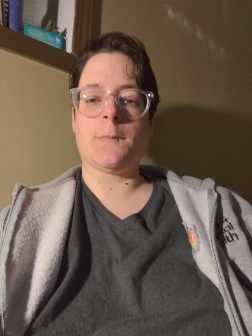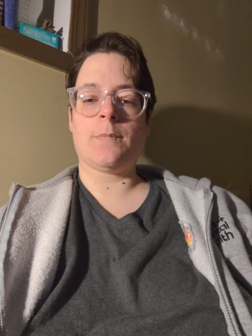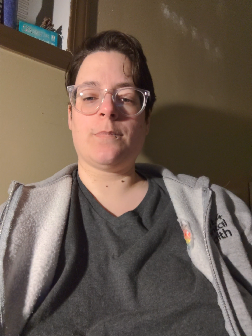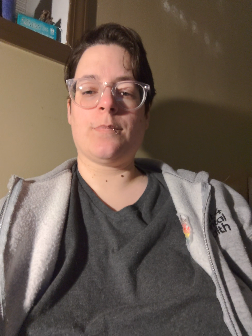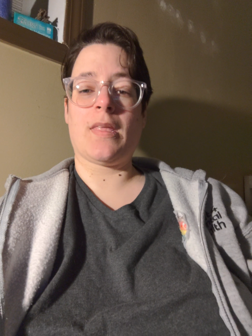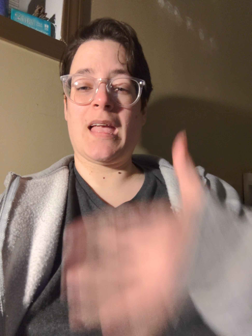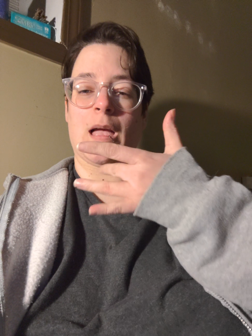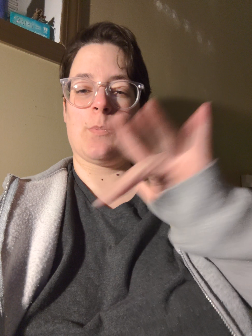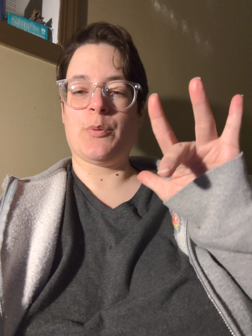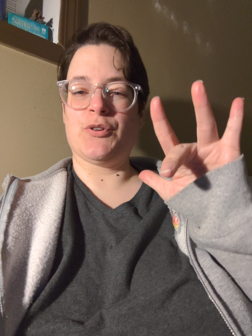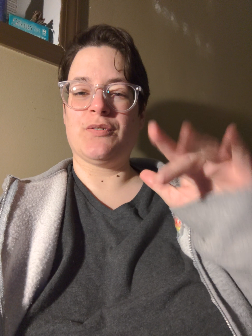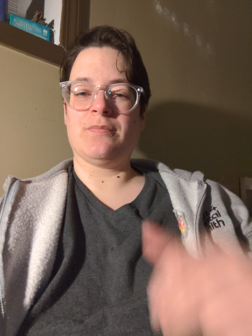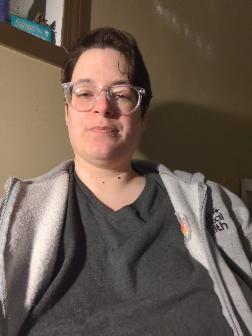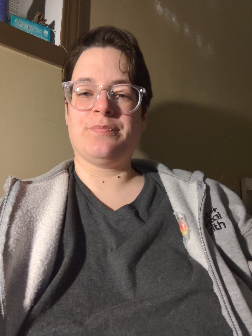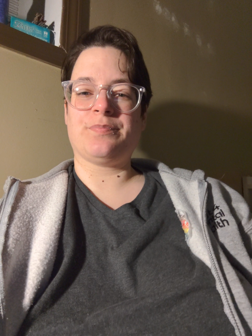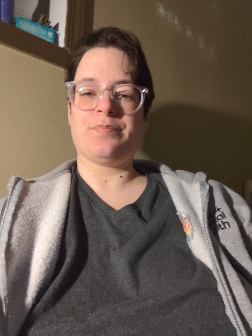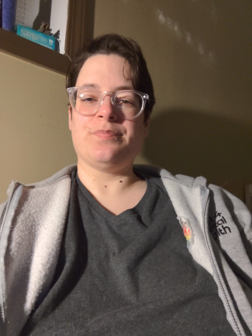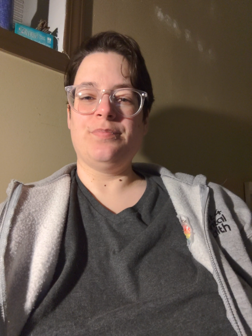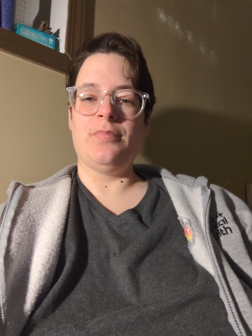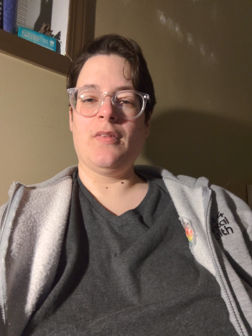empty